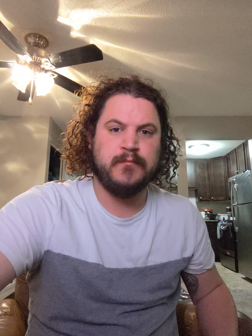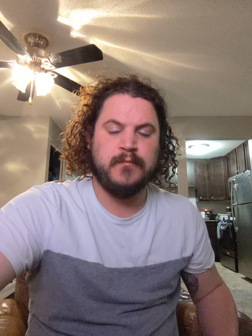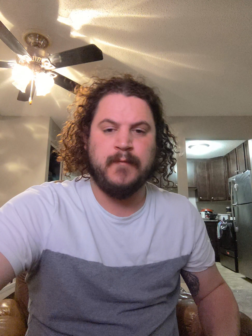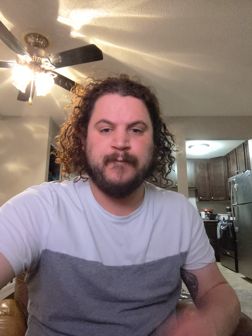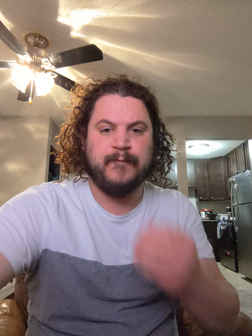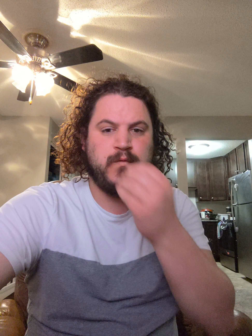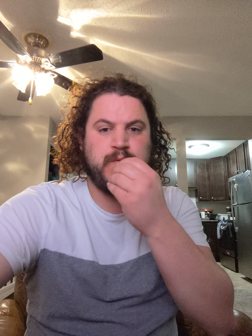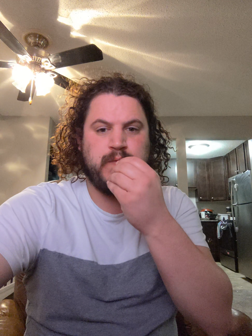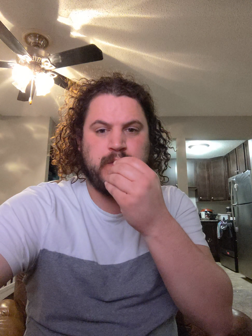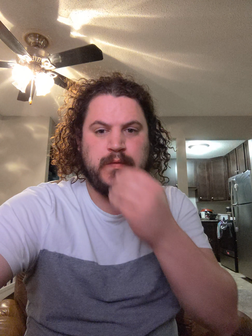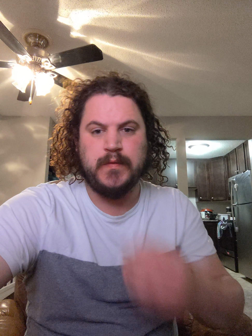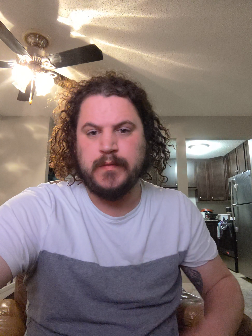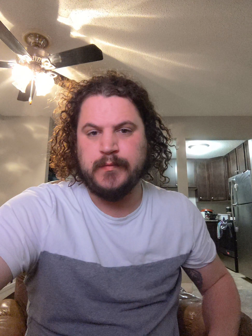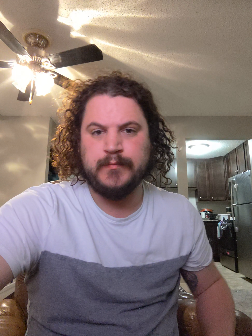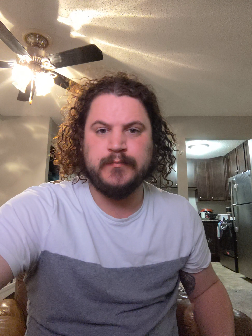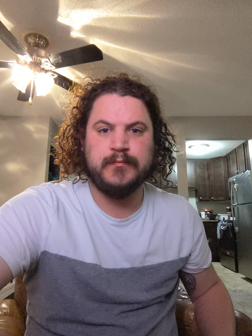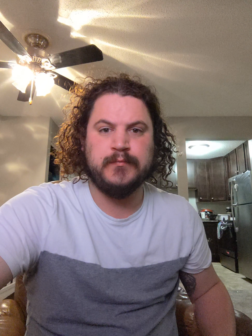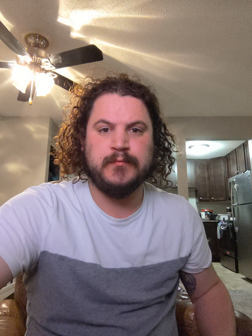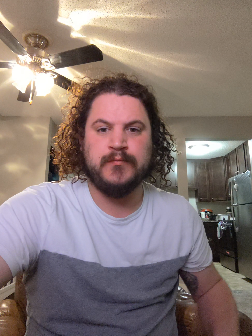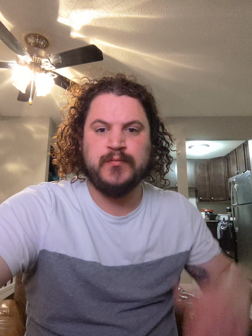food